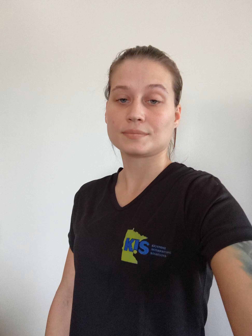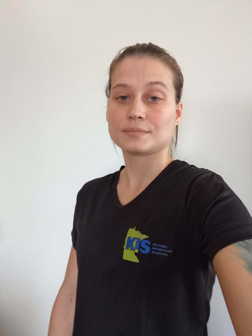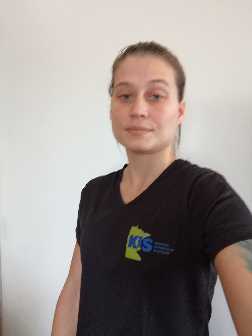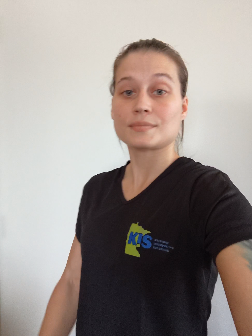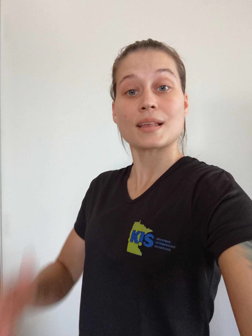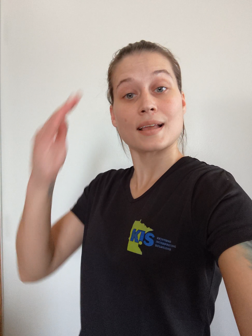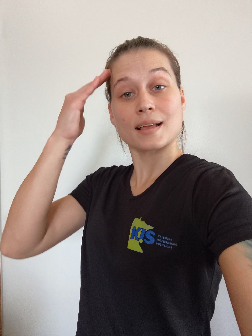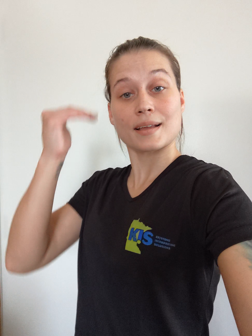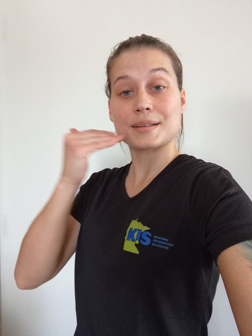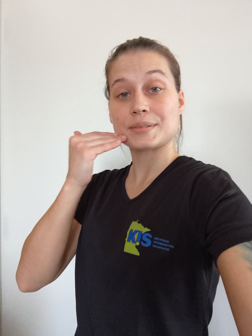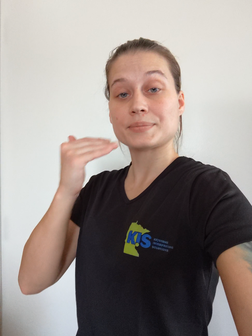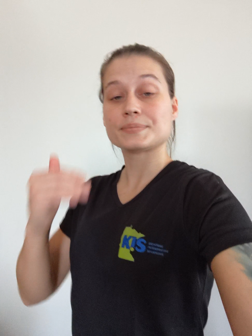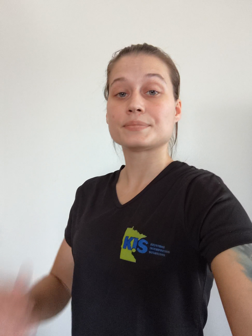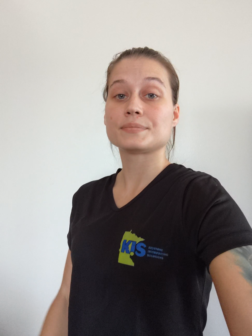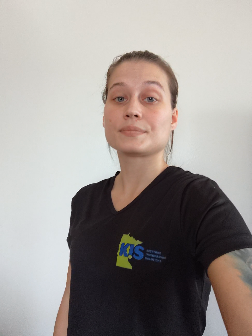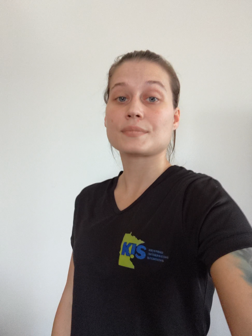head